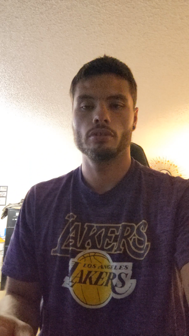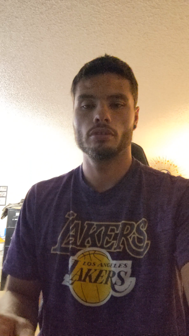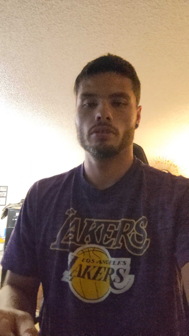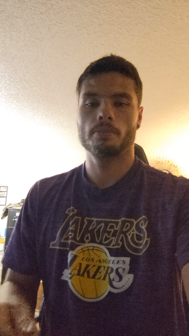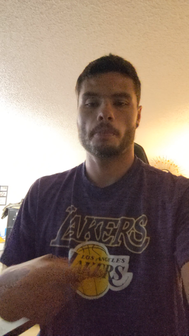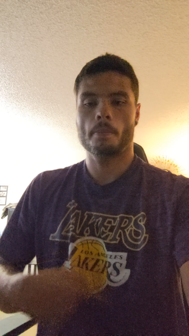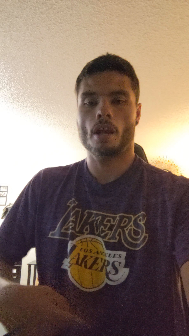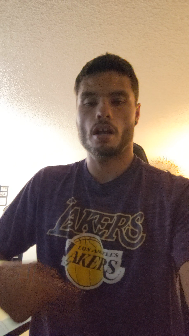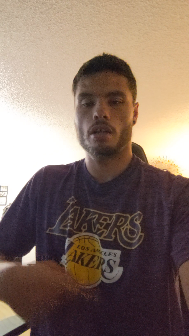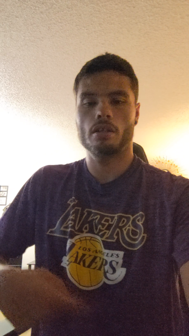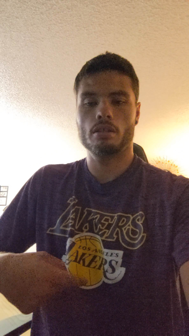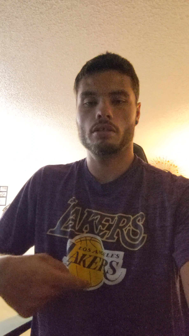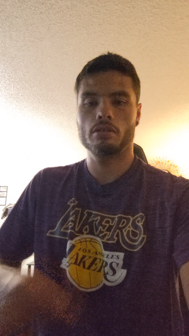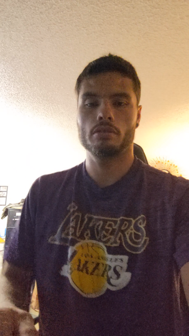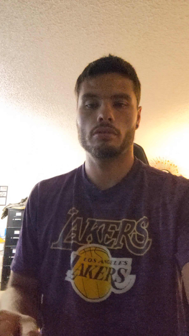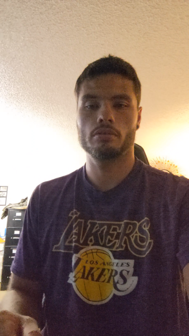belly button